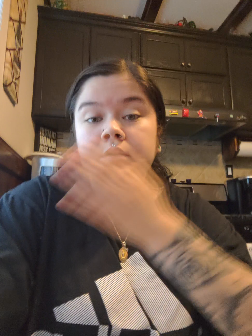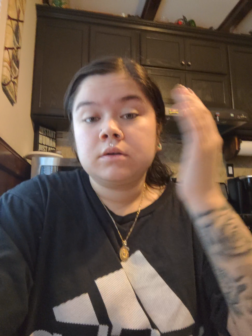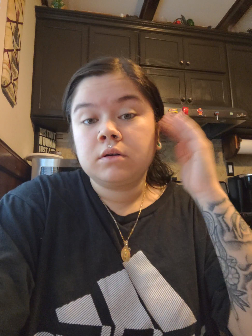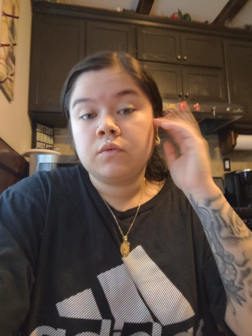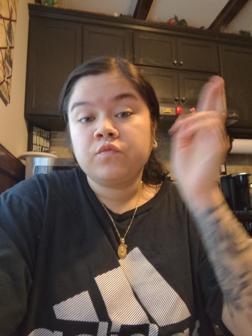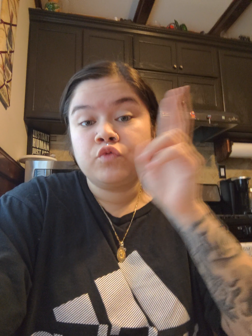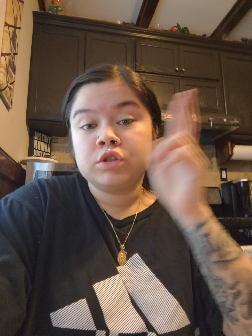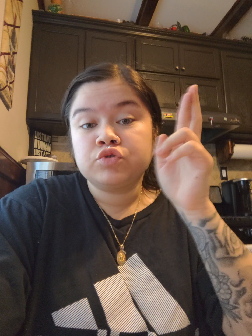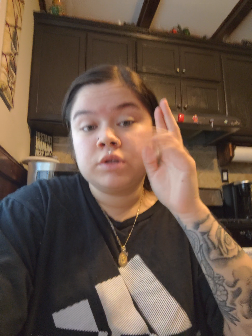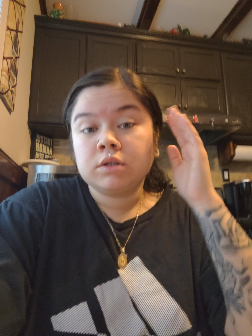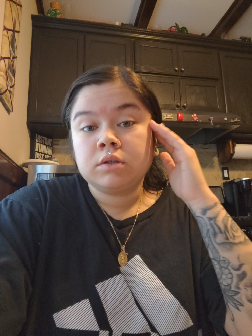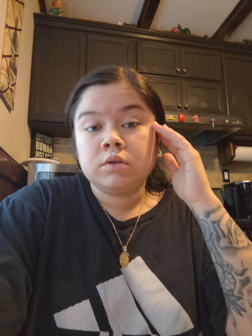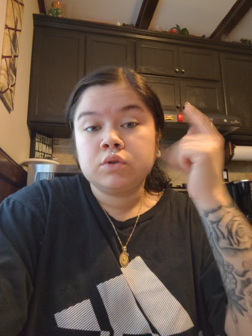refrigerator